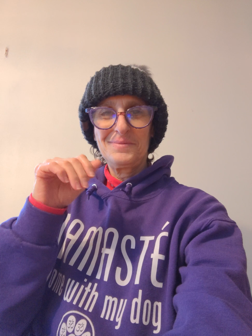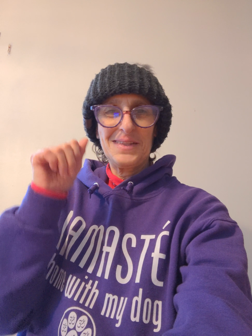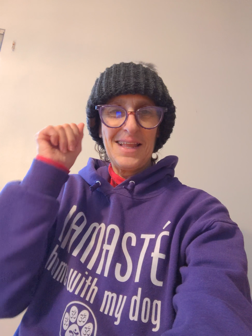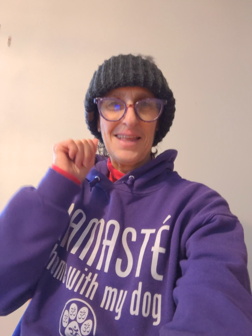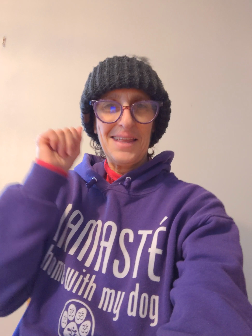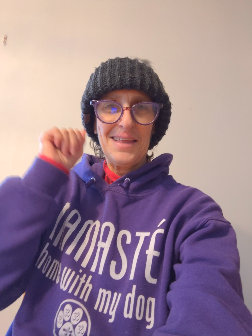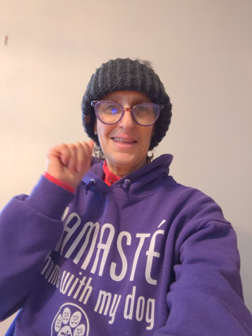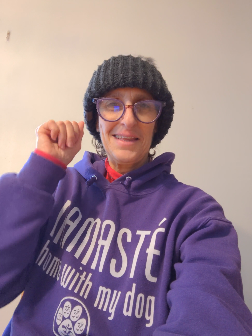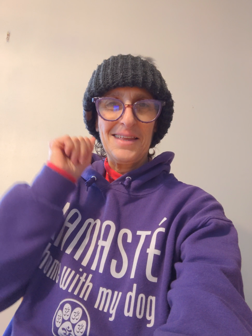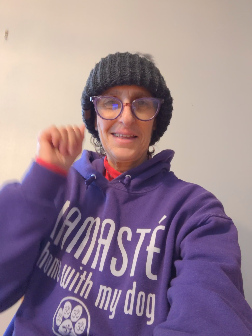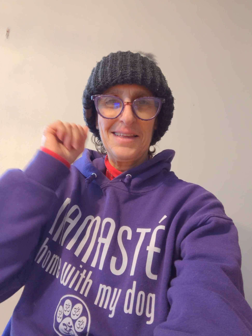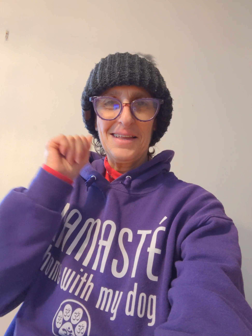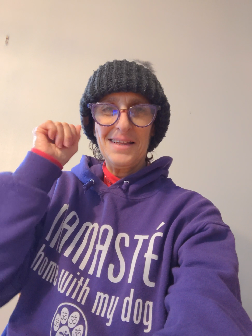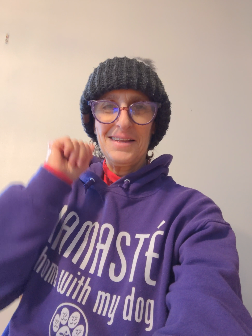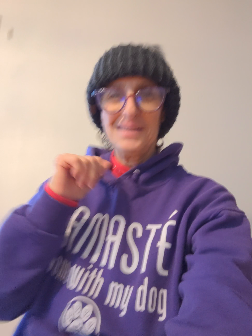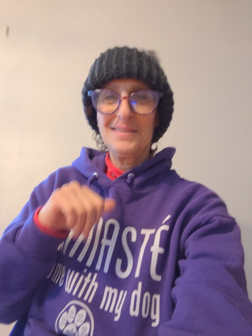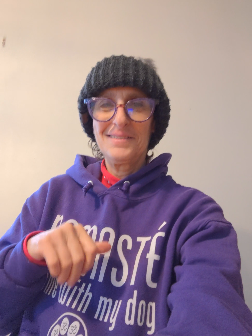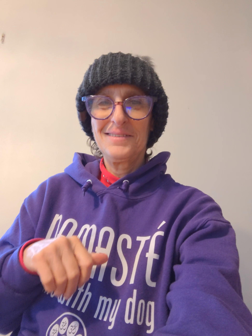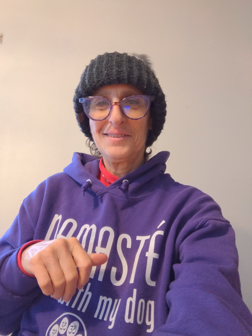aunt